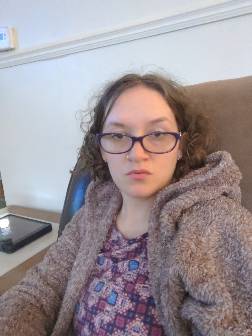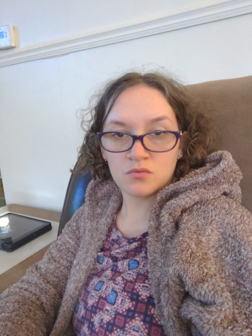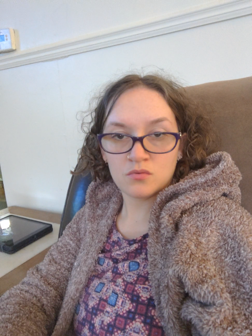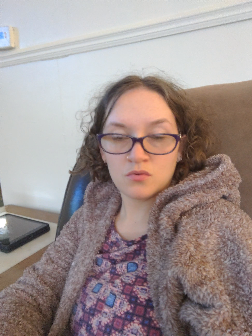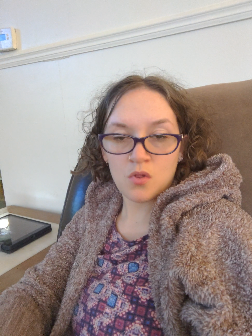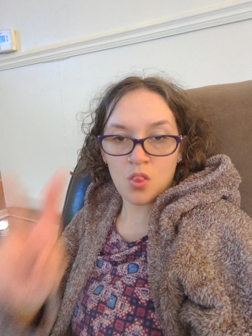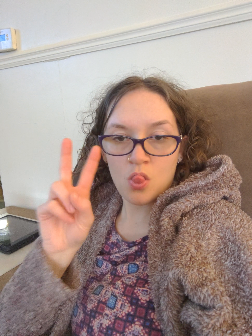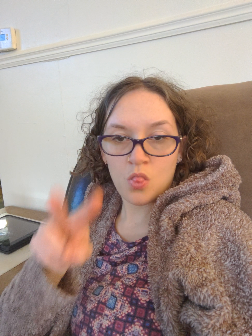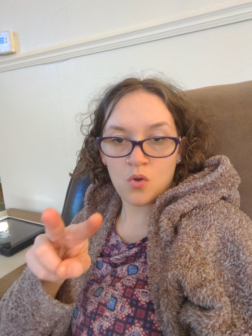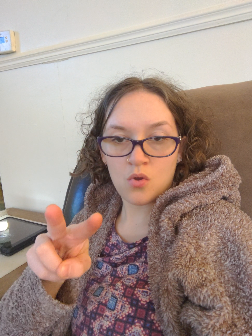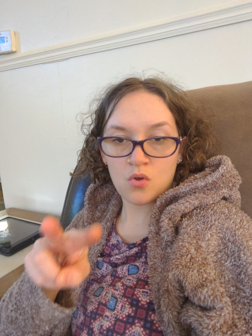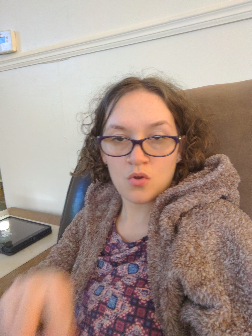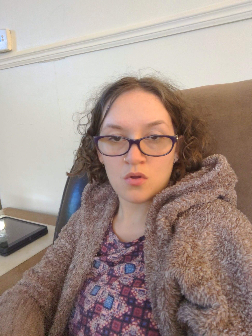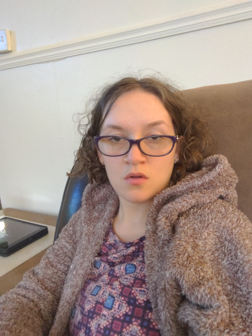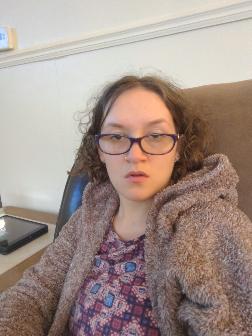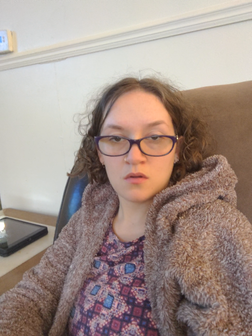look